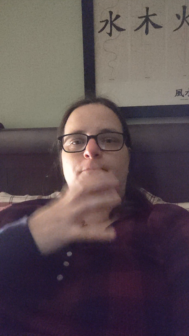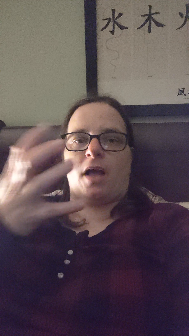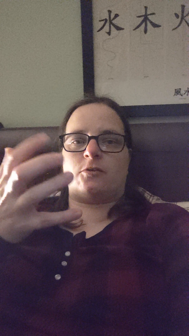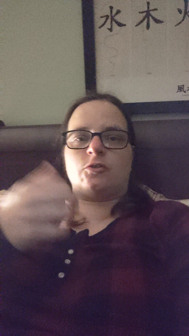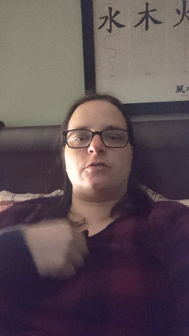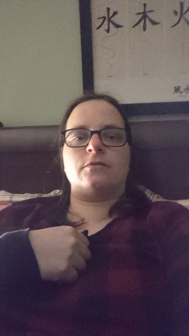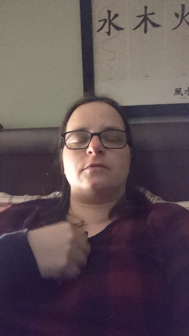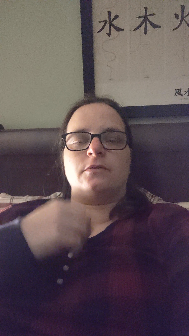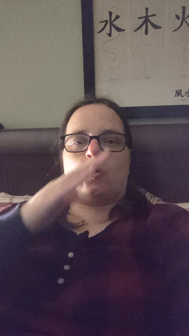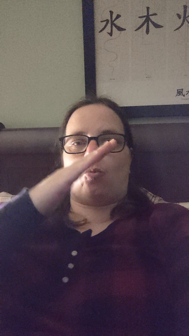roof